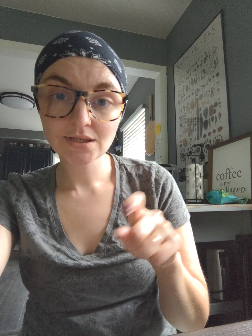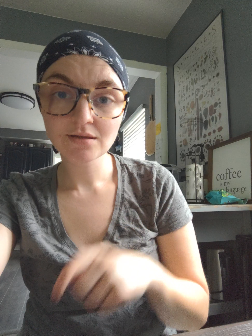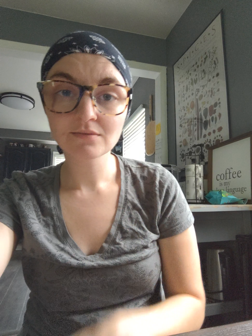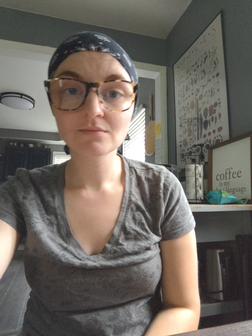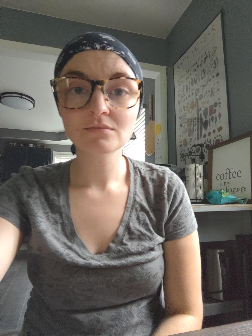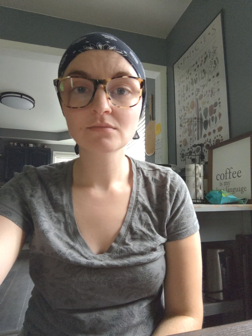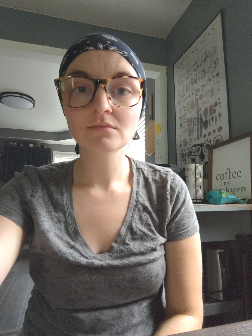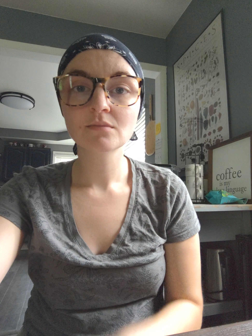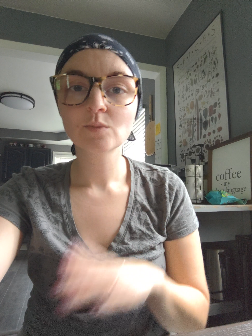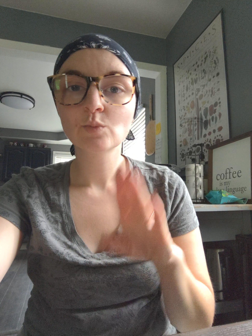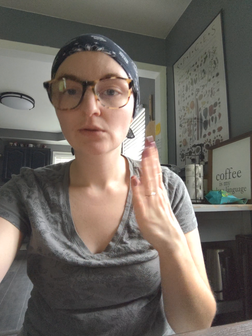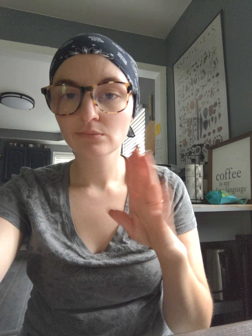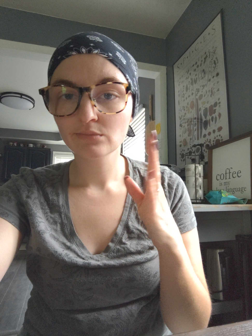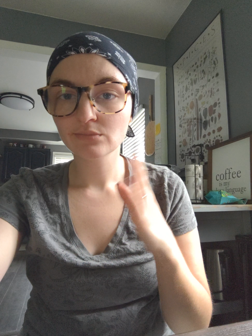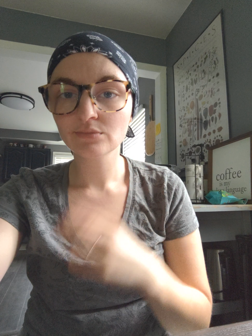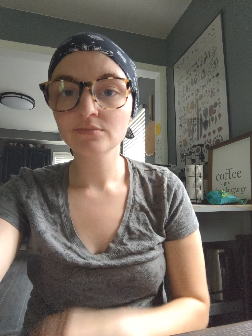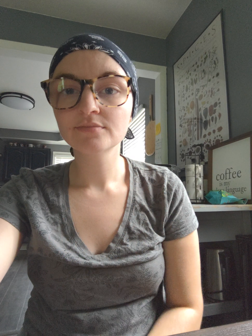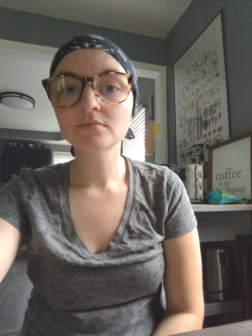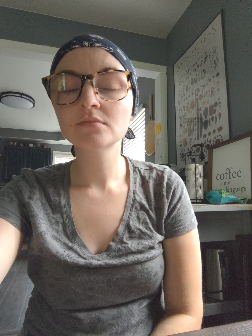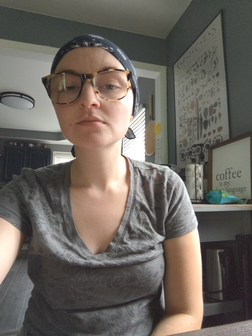door